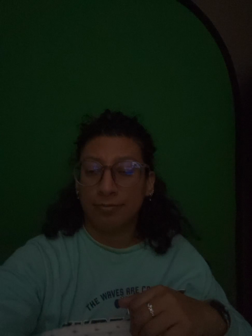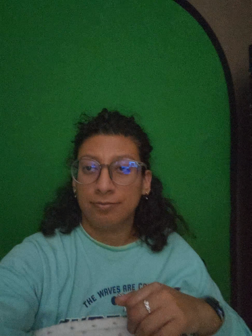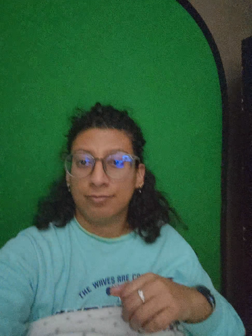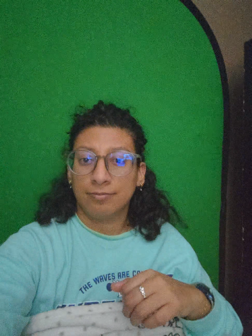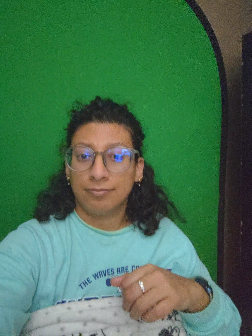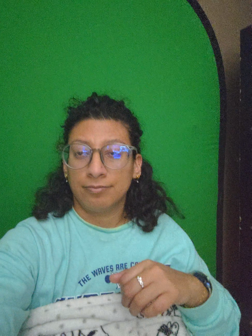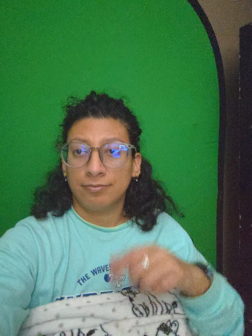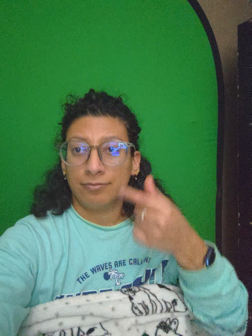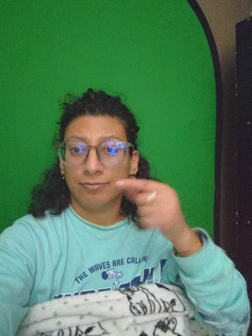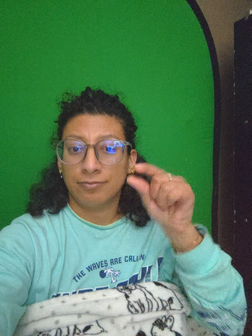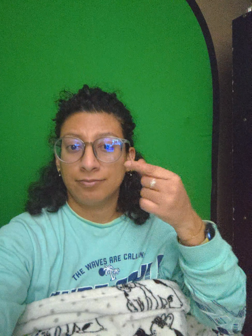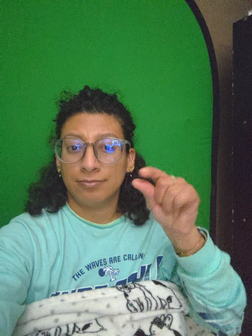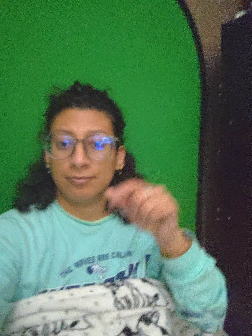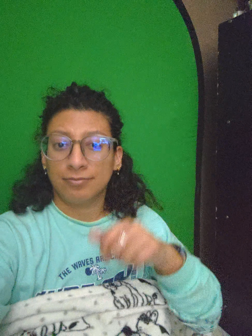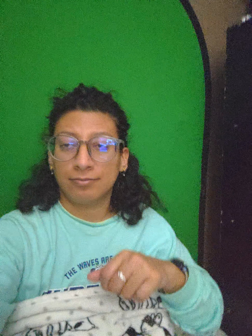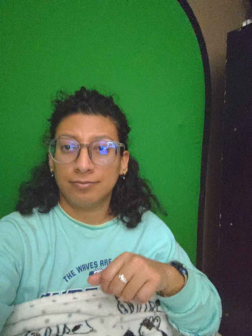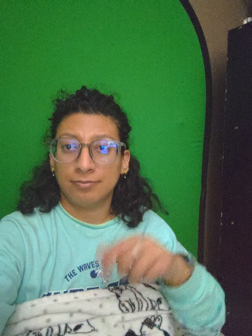green